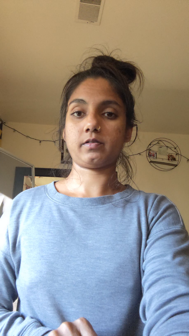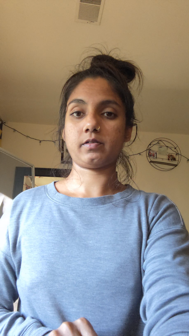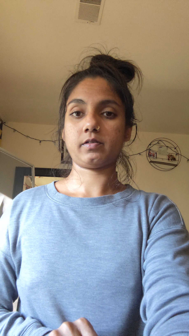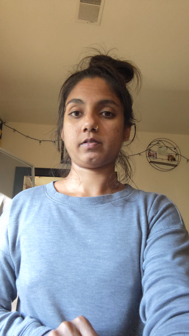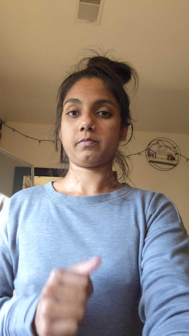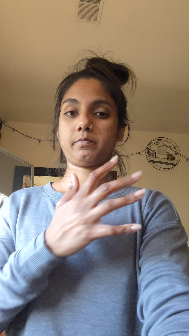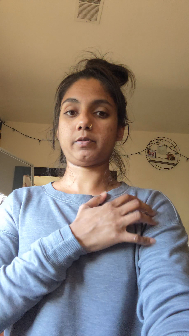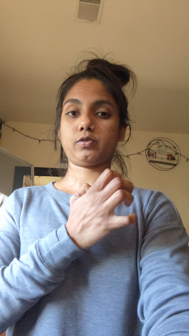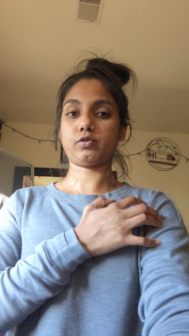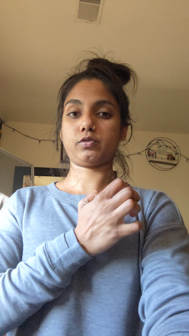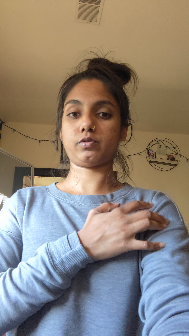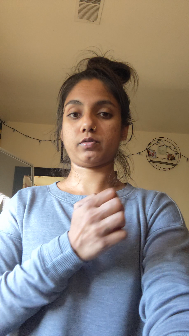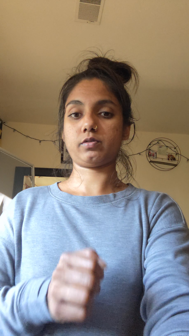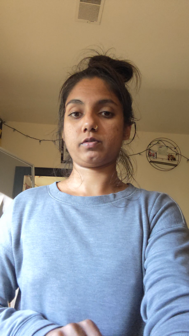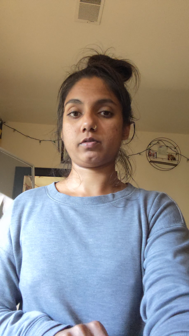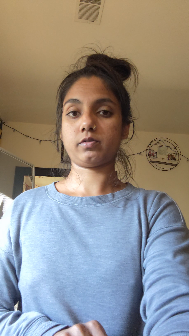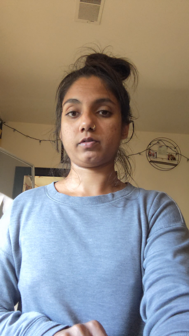bear